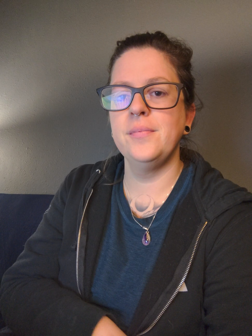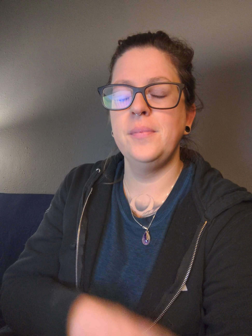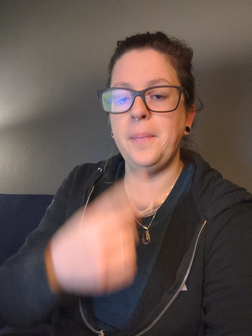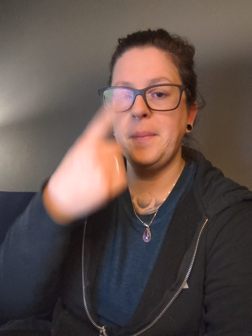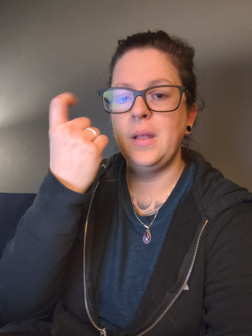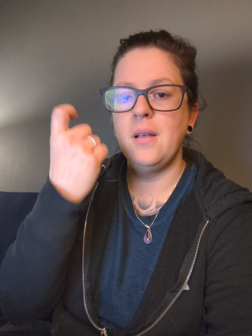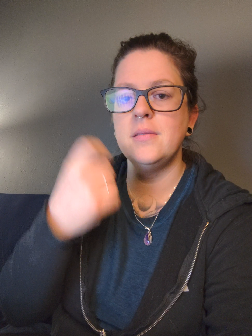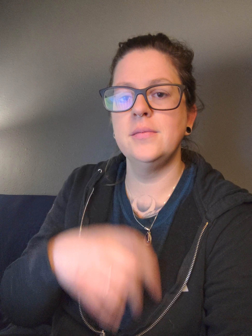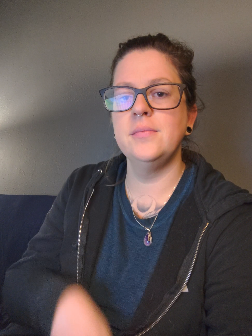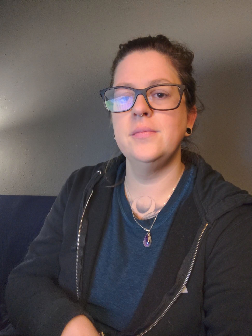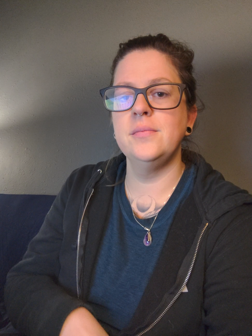because